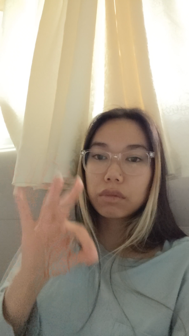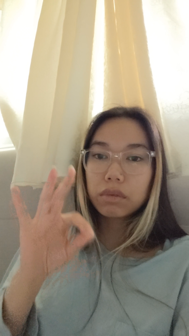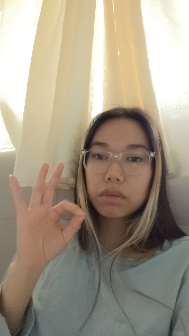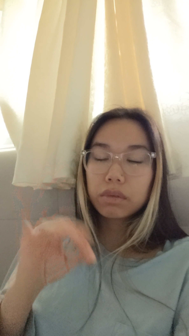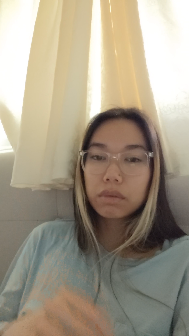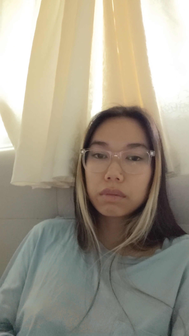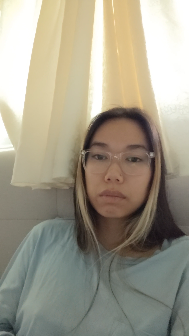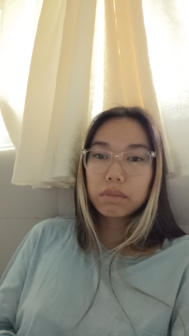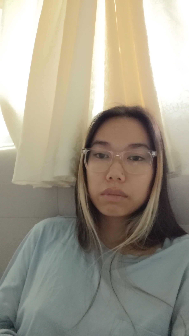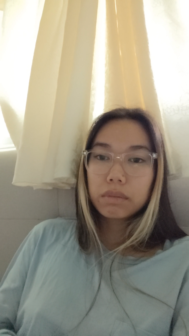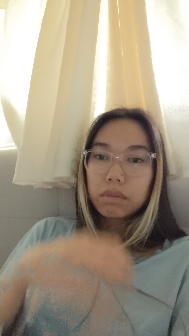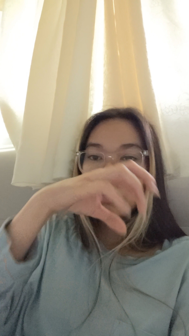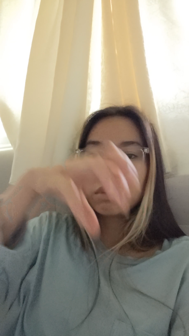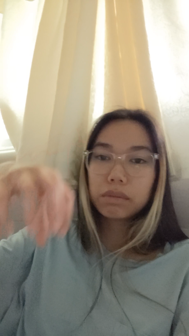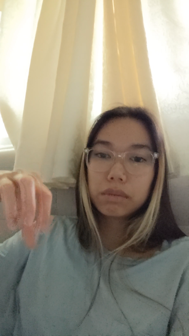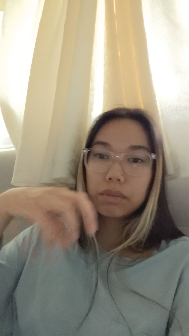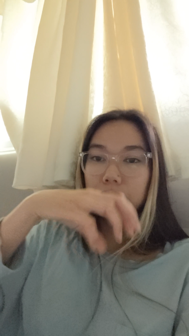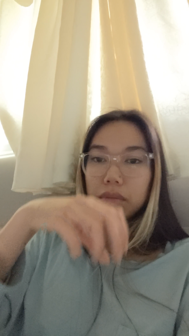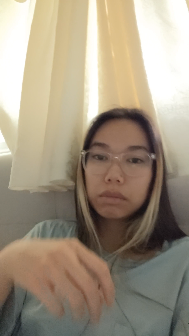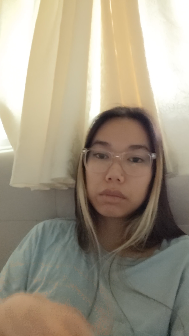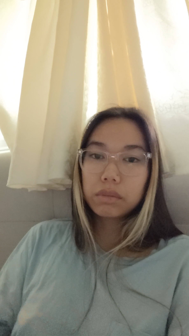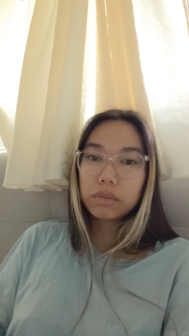block